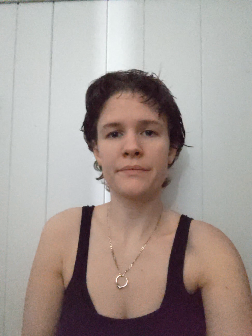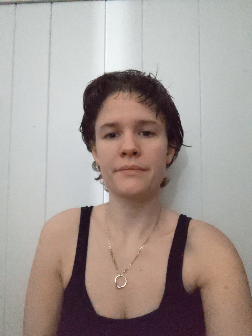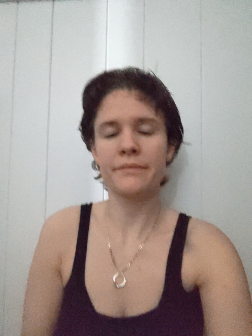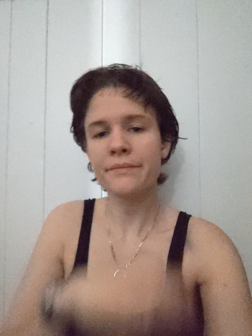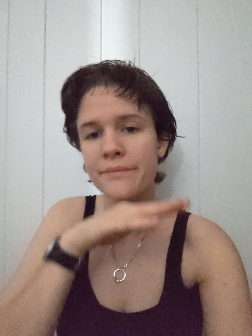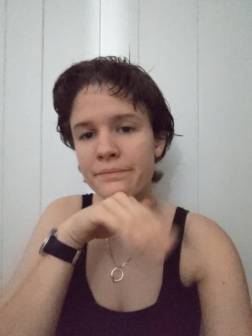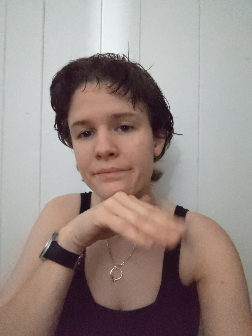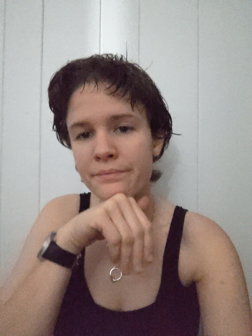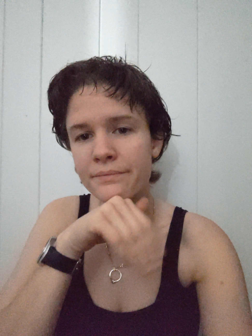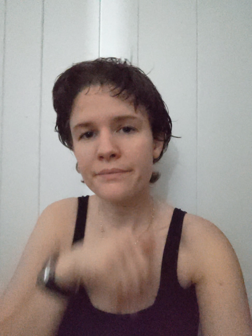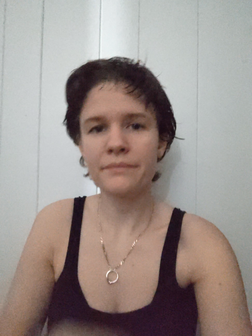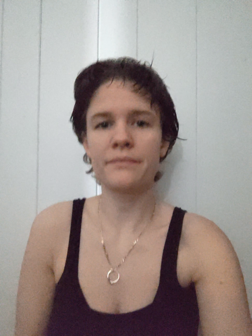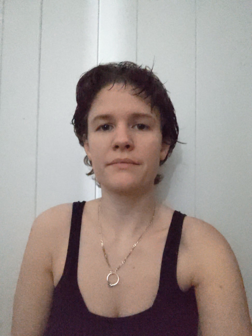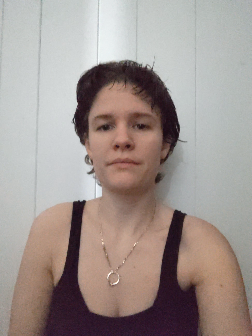pig